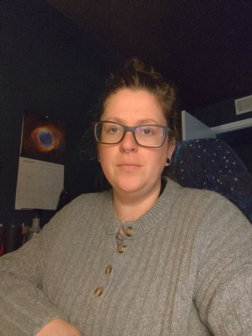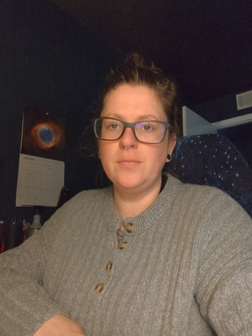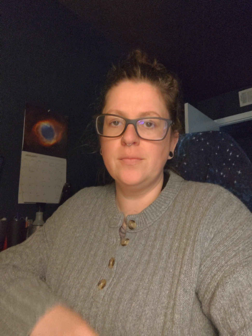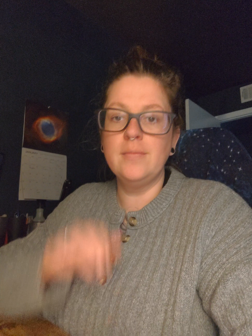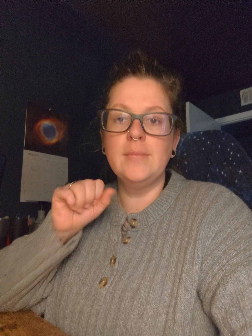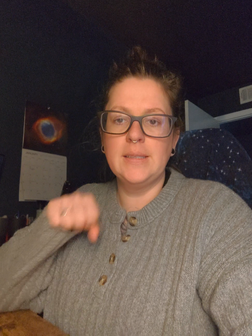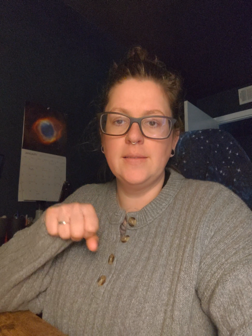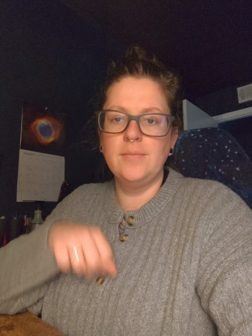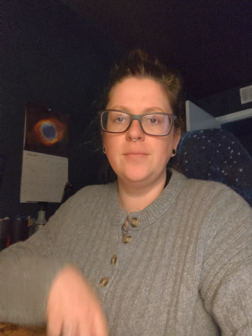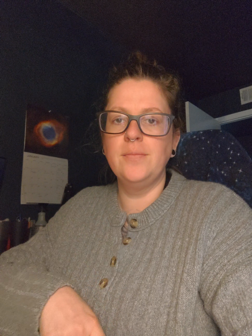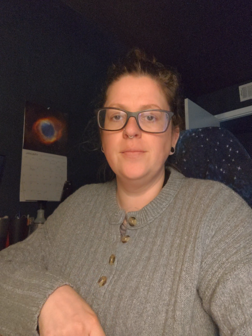yes